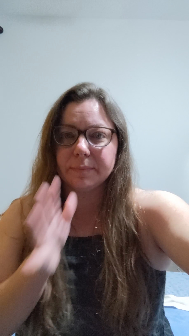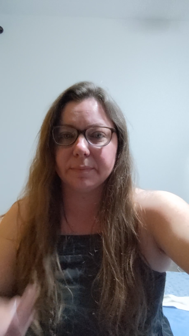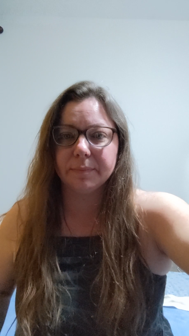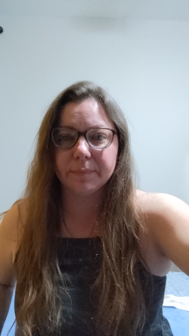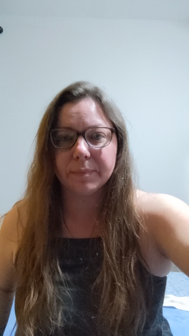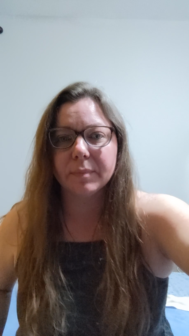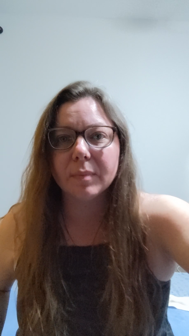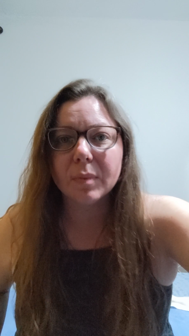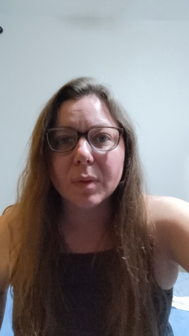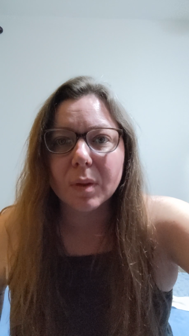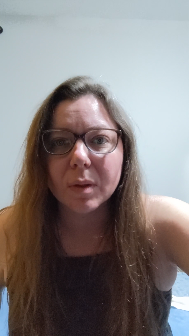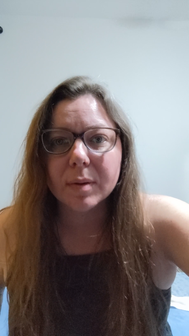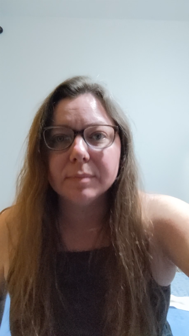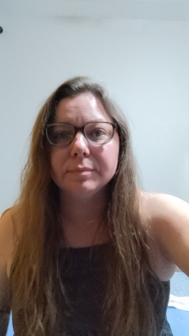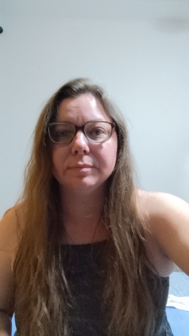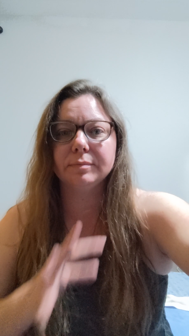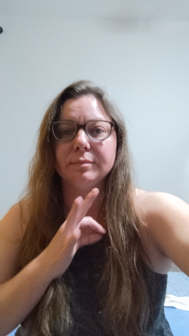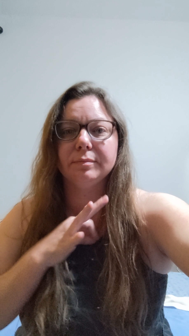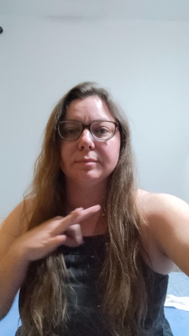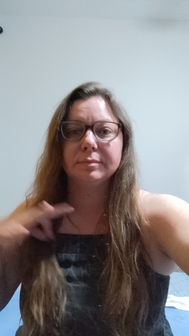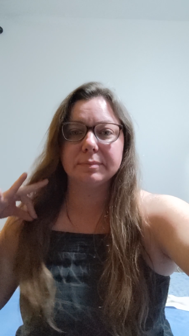necklace